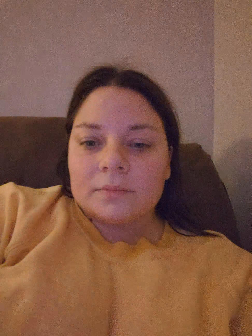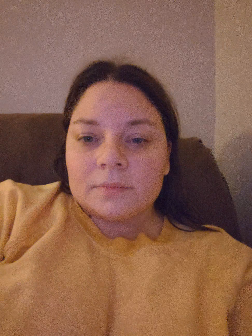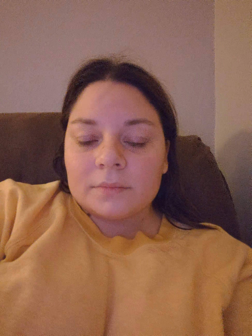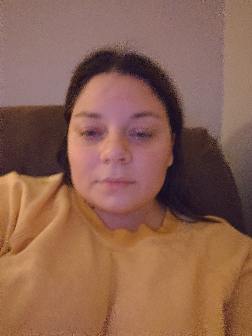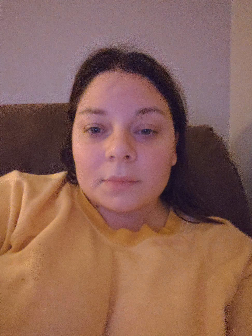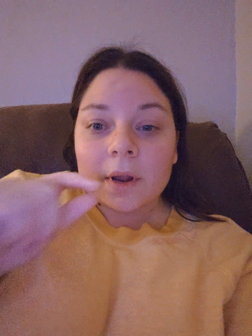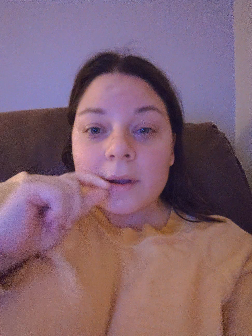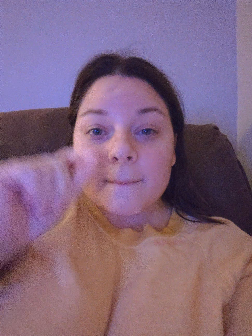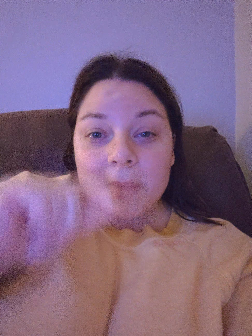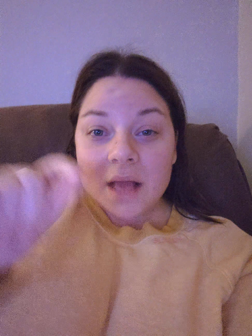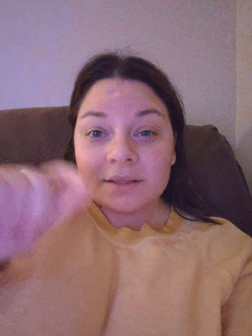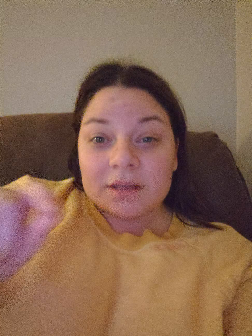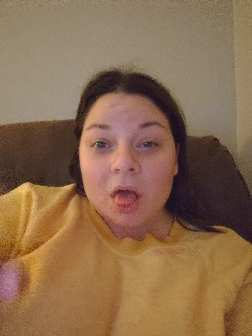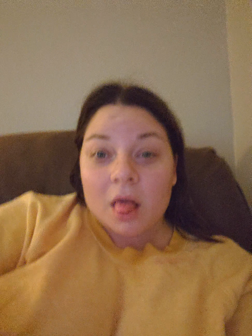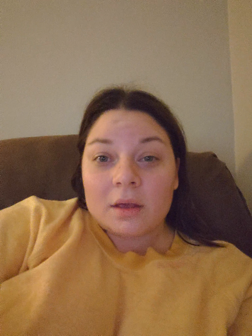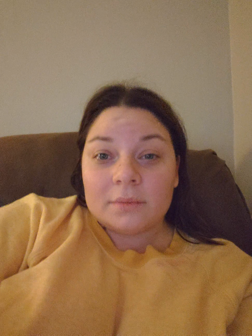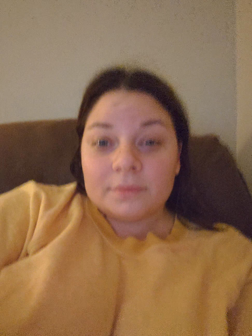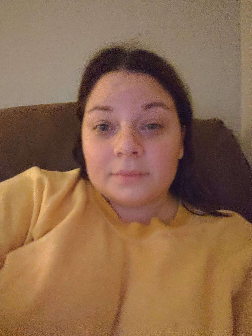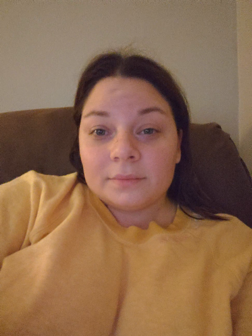pencil